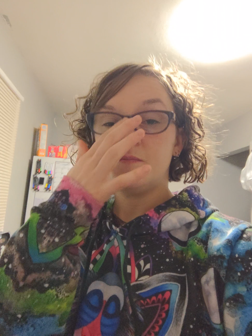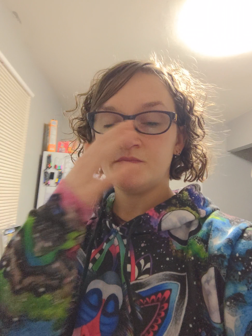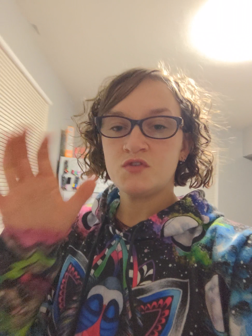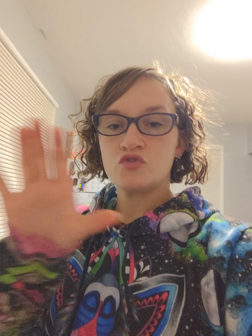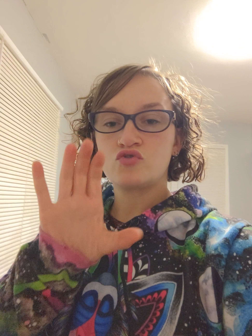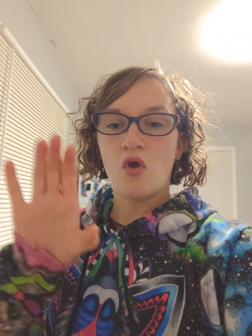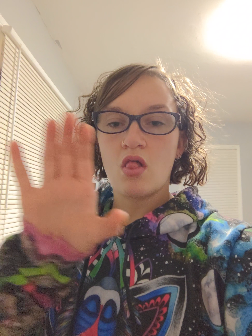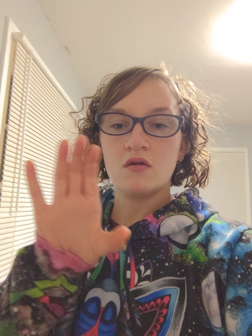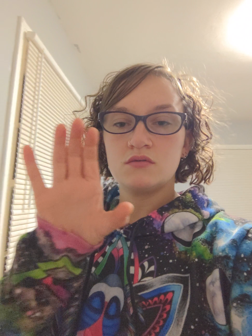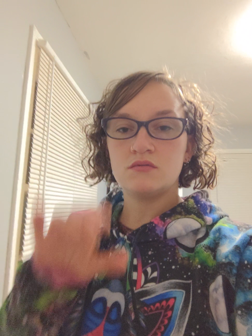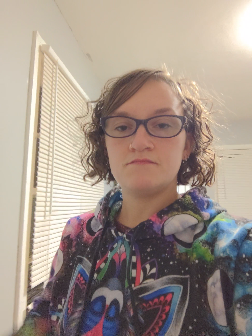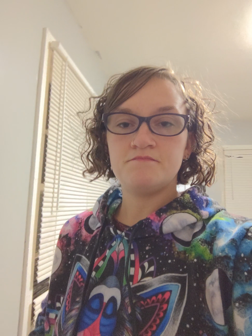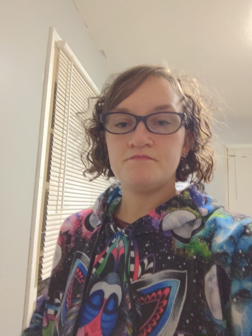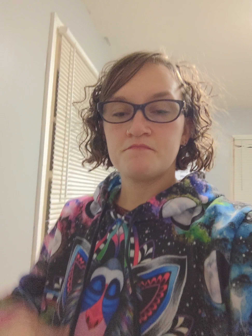chocolate